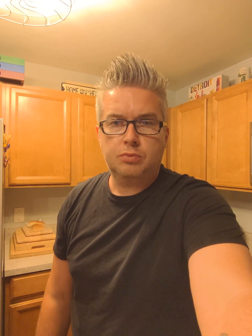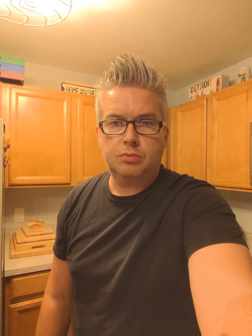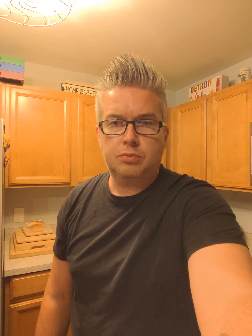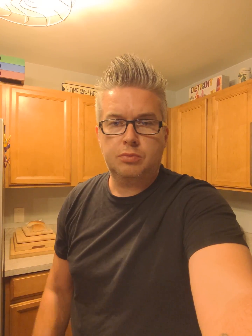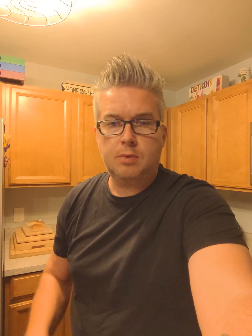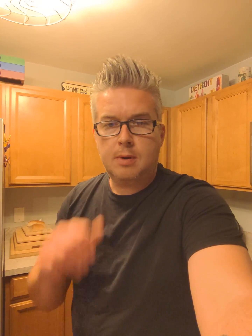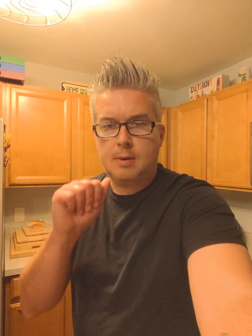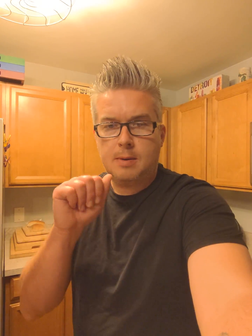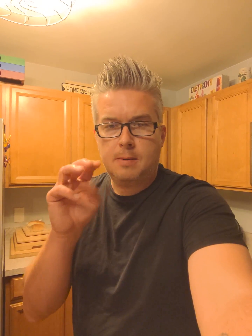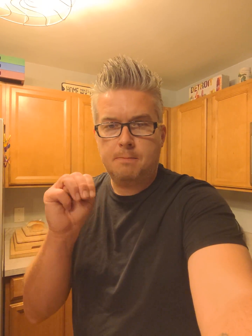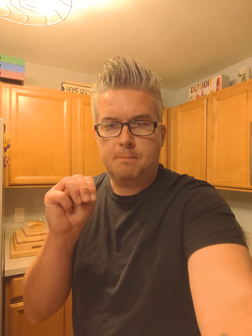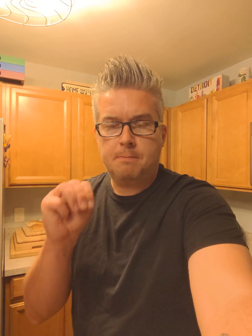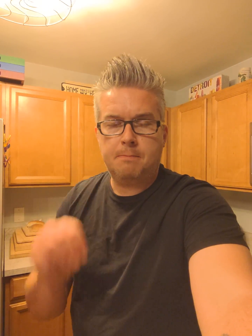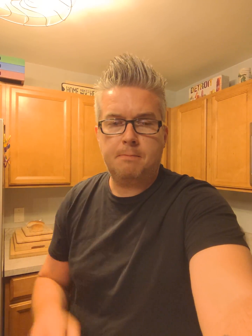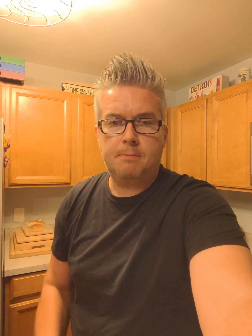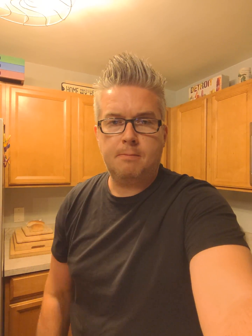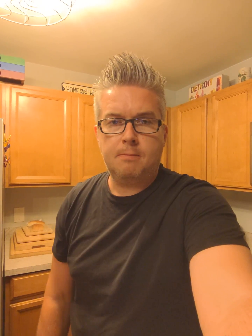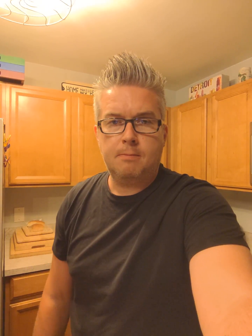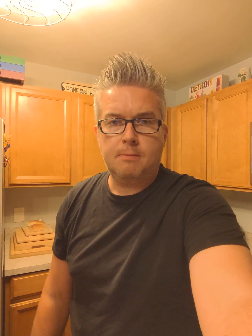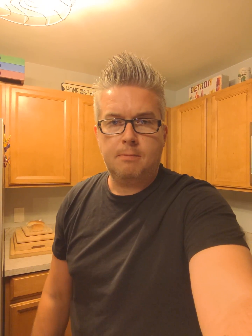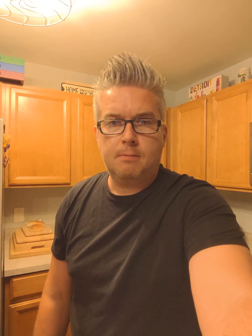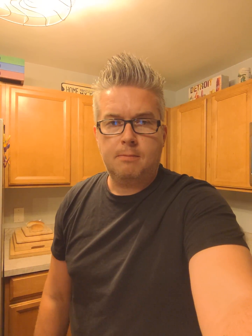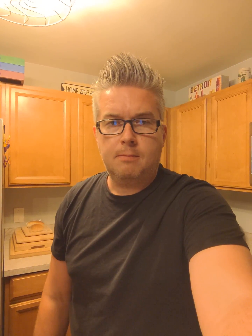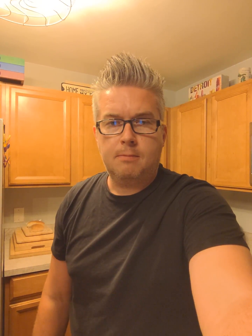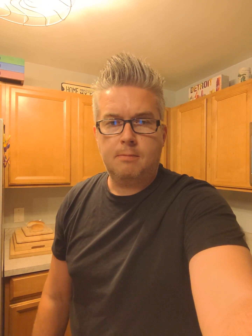am